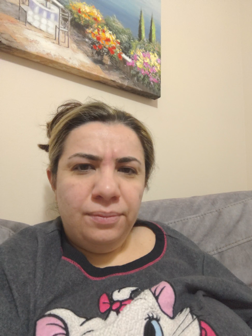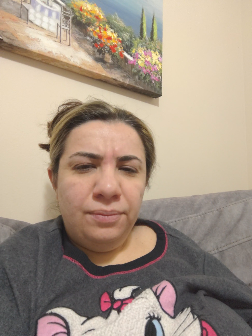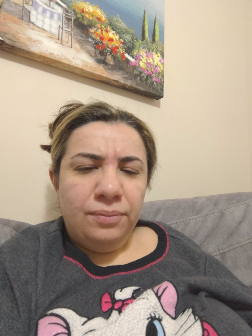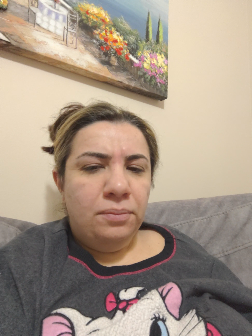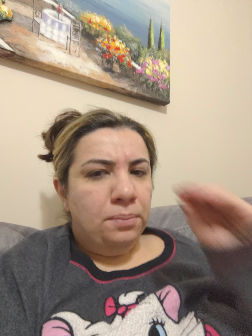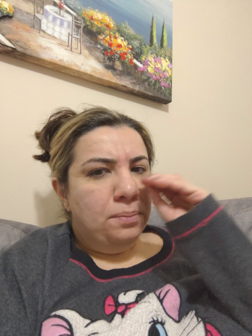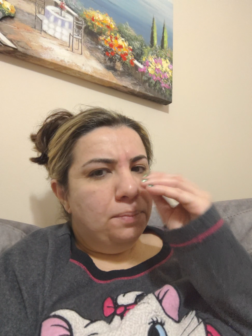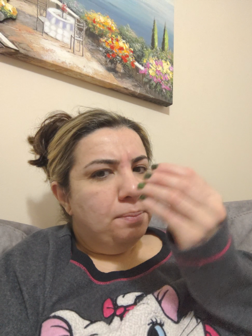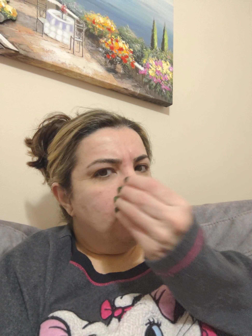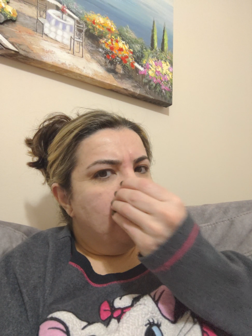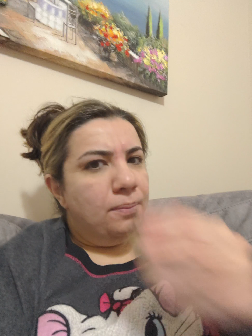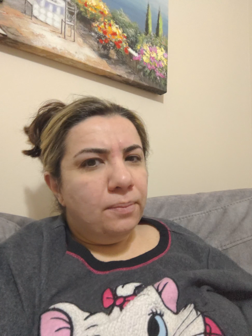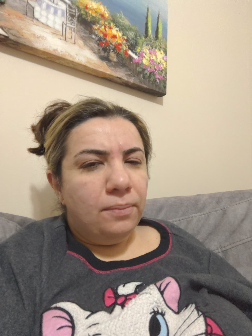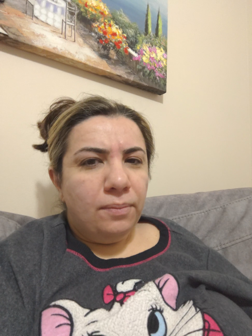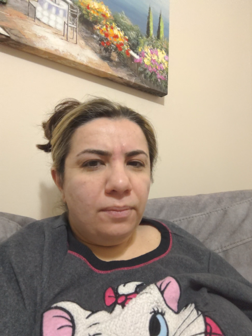flower